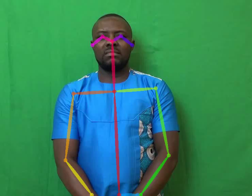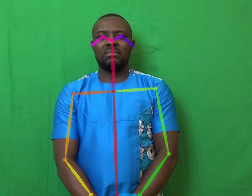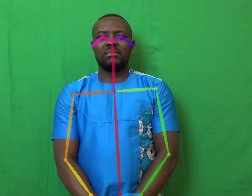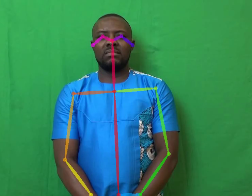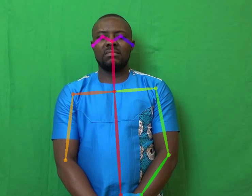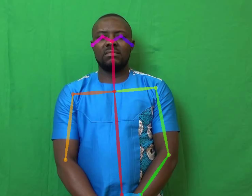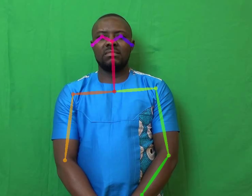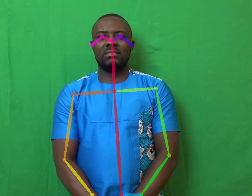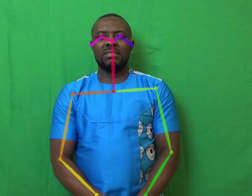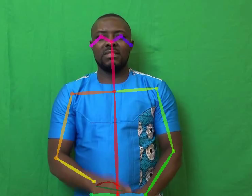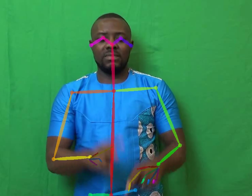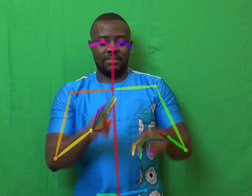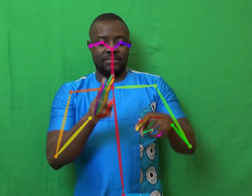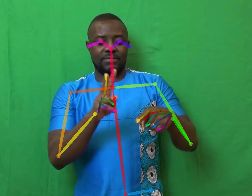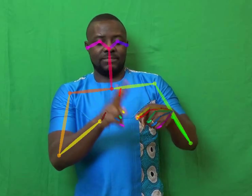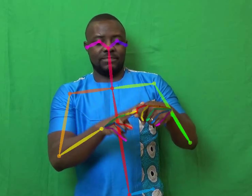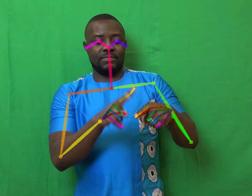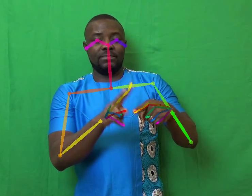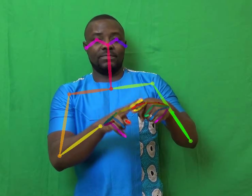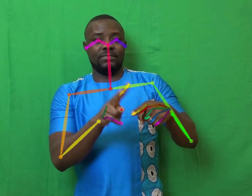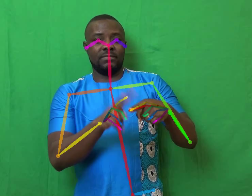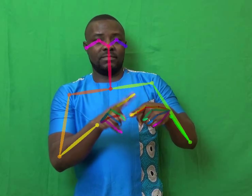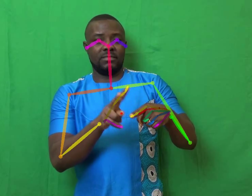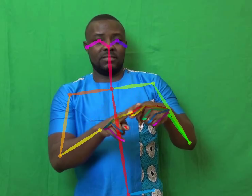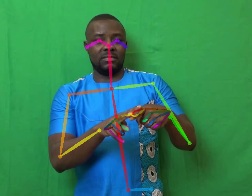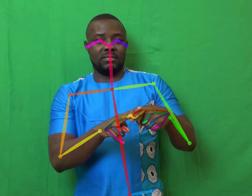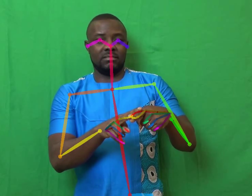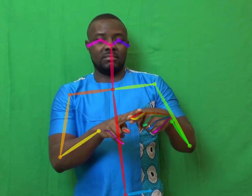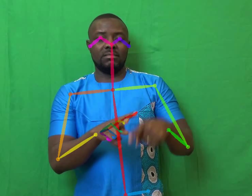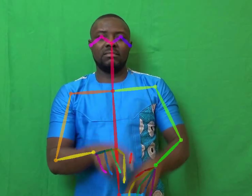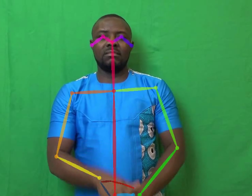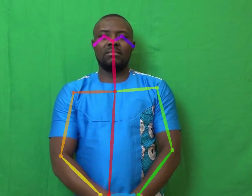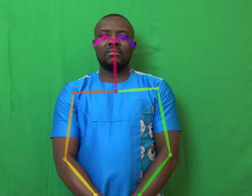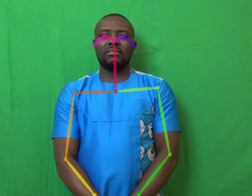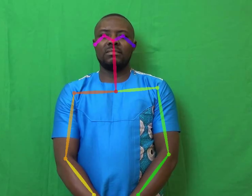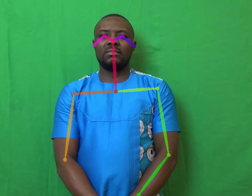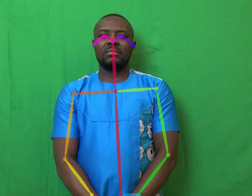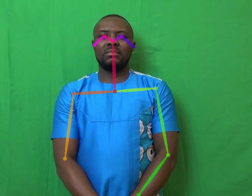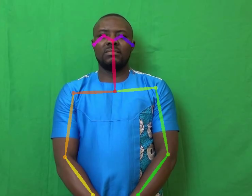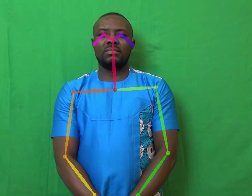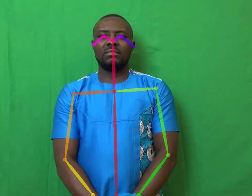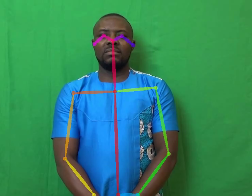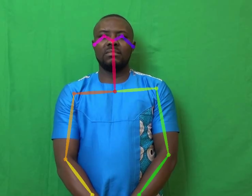vocabulary